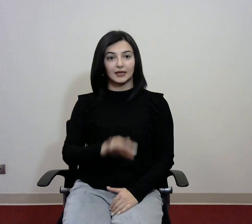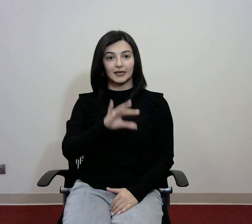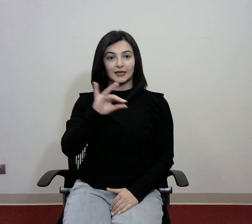İ